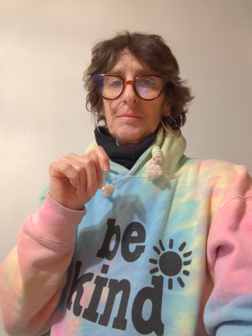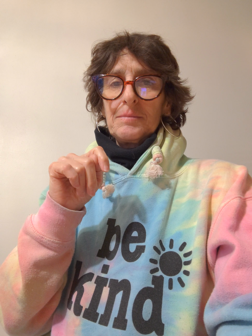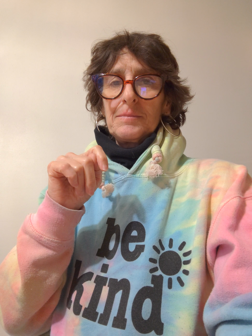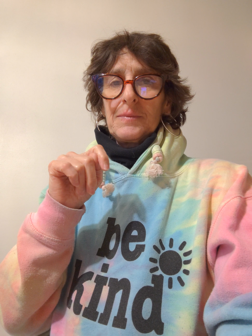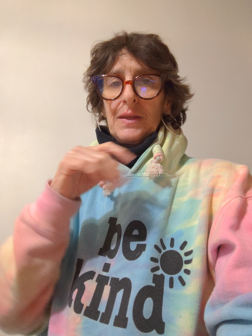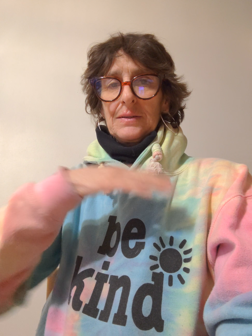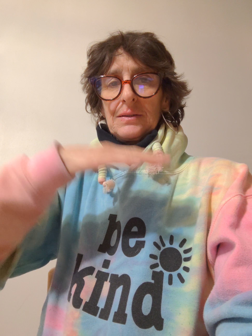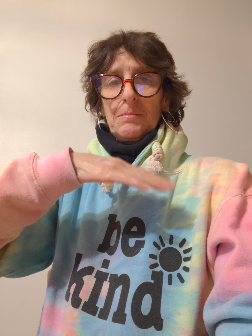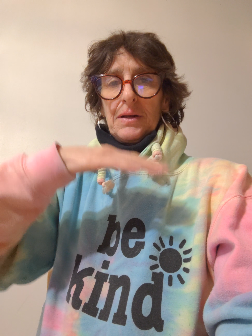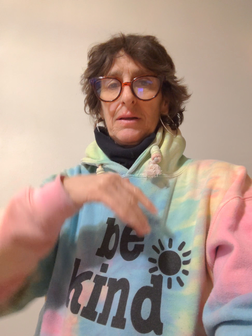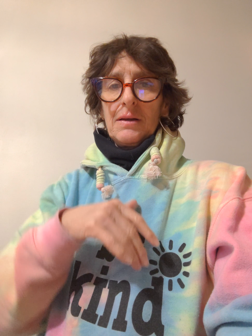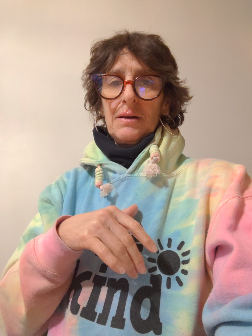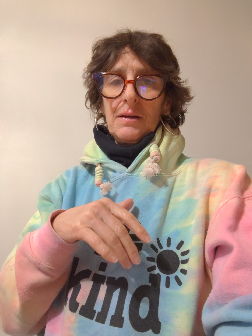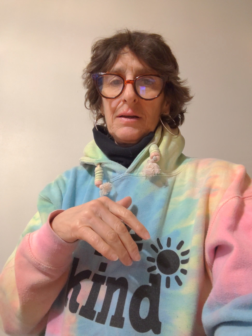table